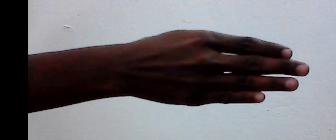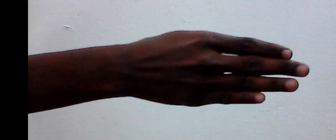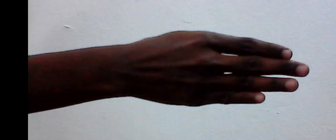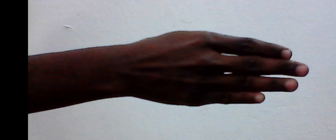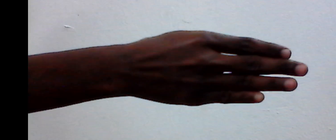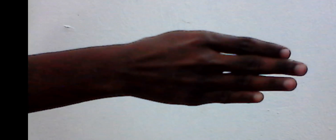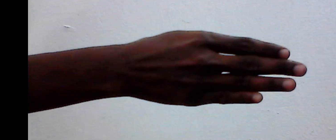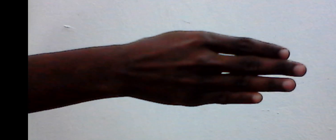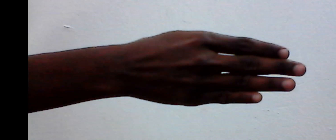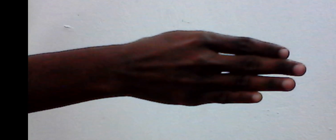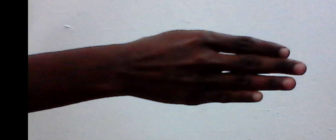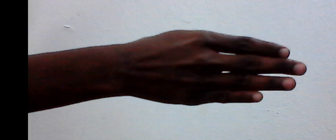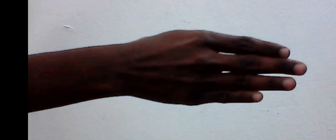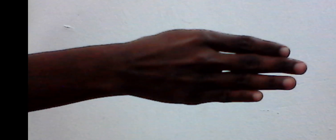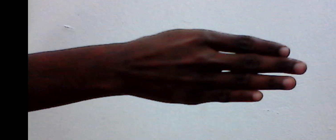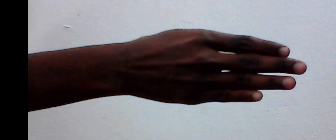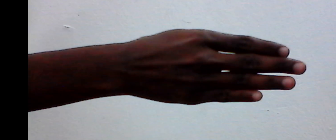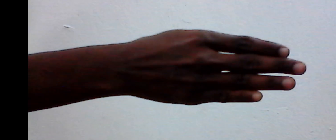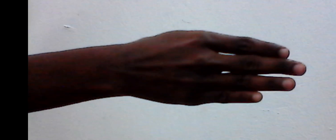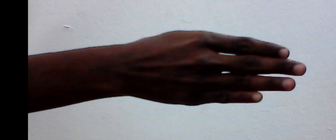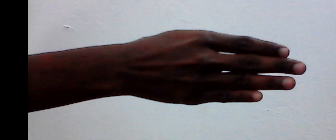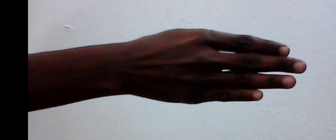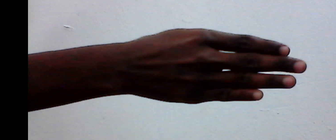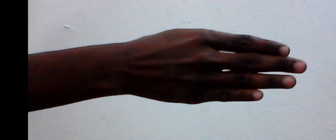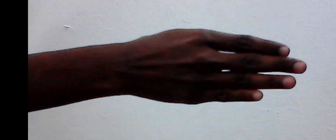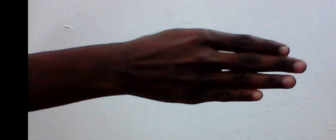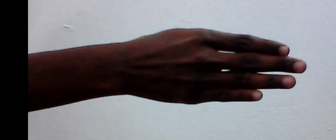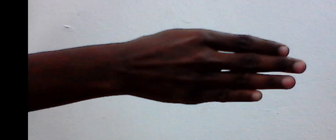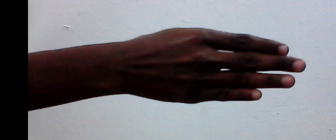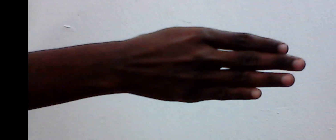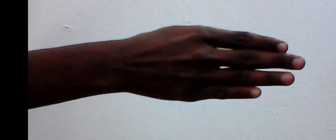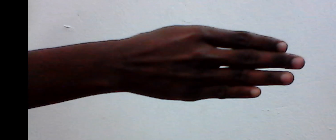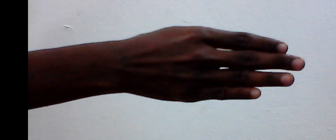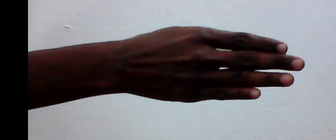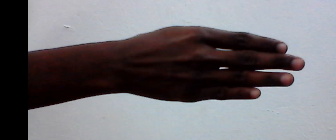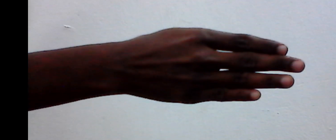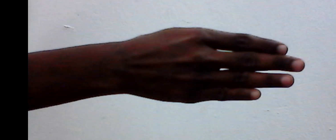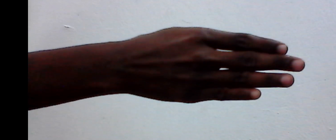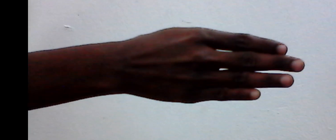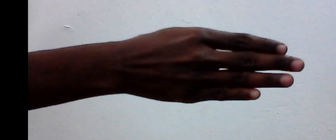അ